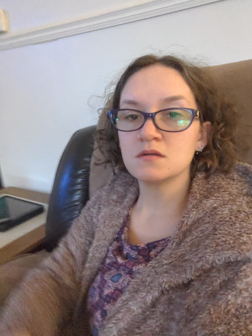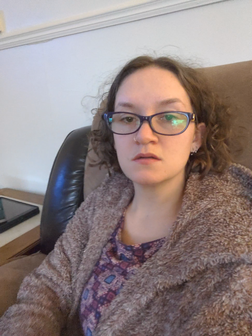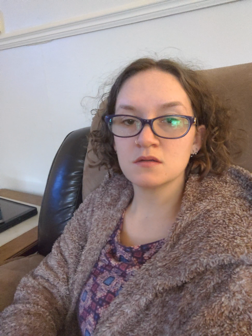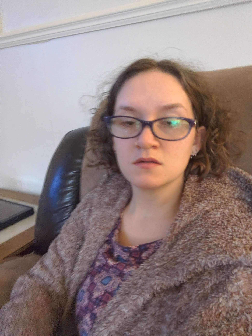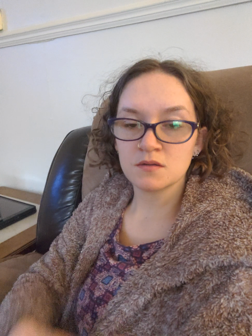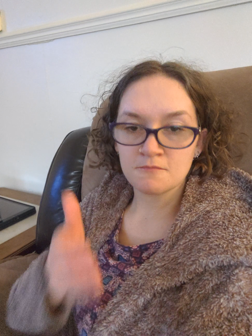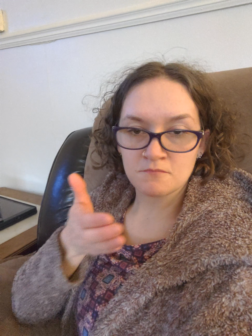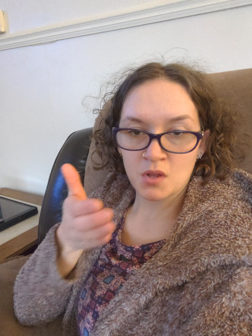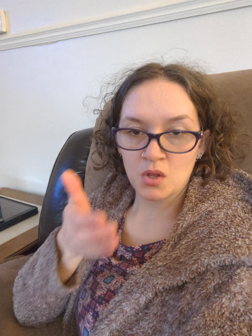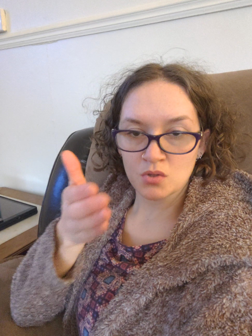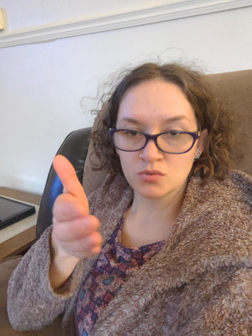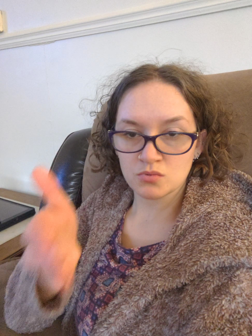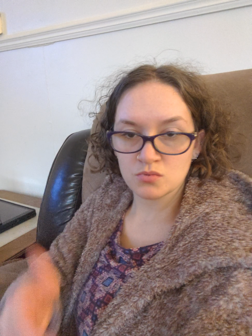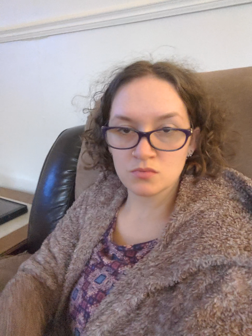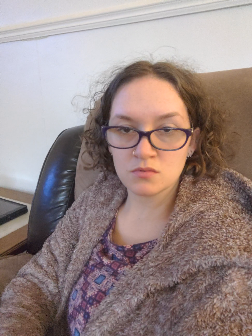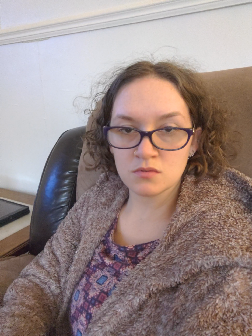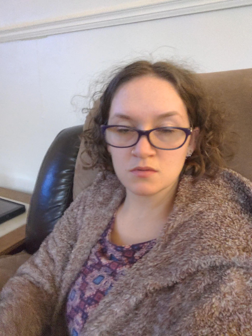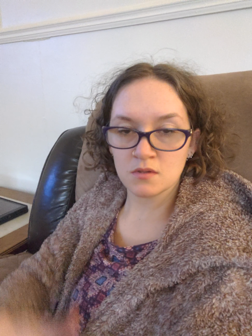boat